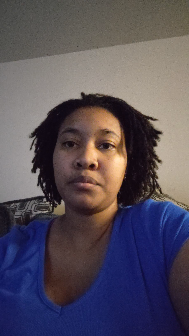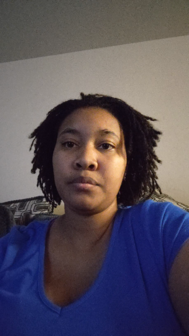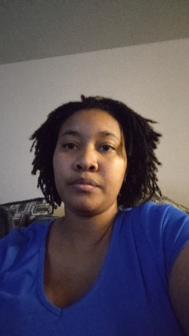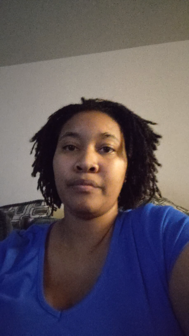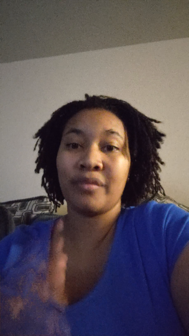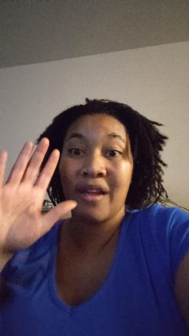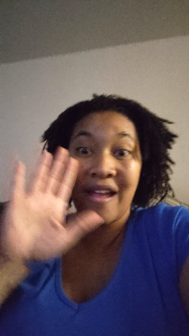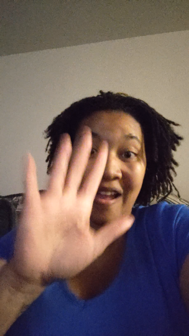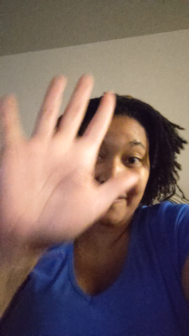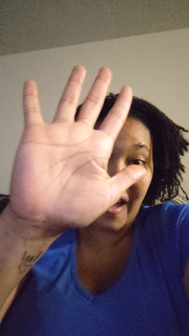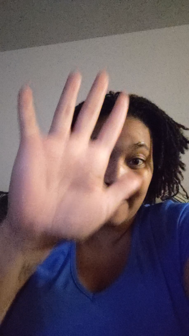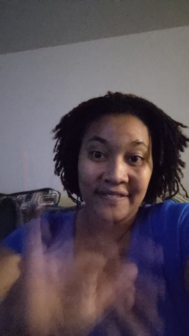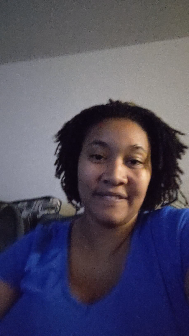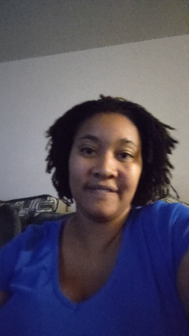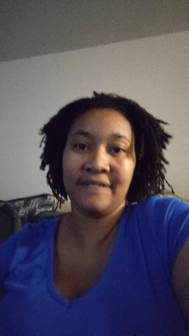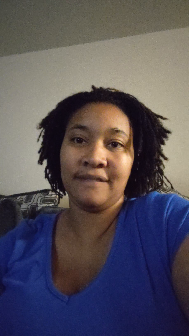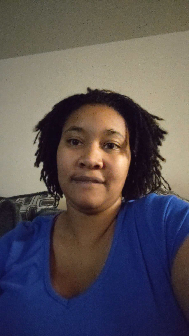give me five